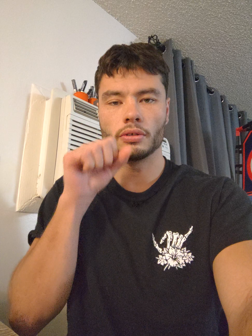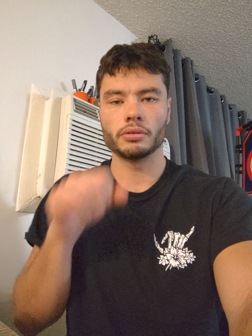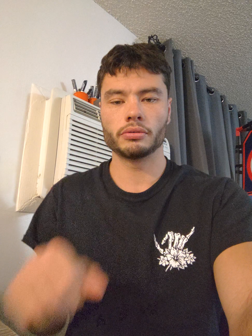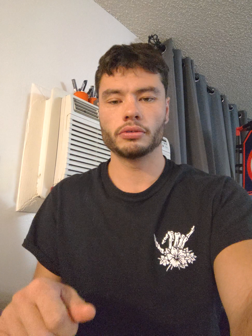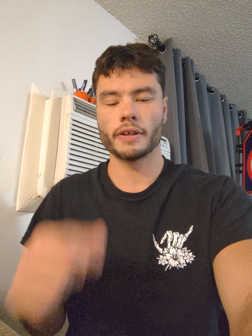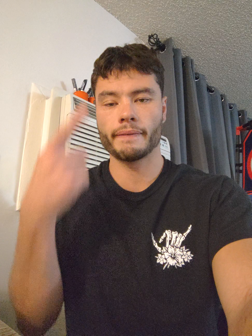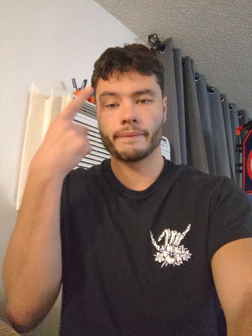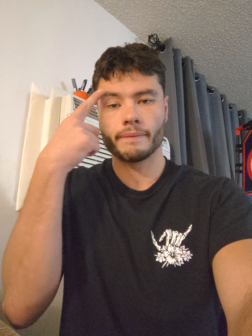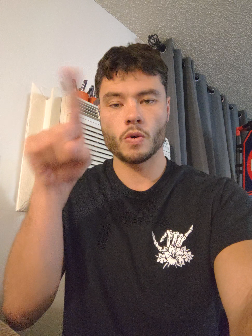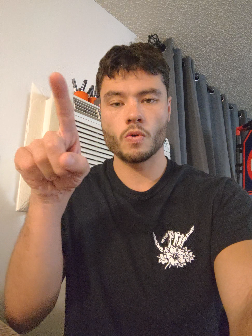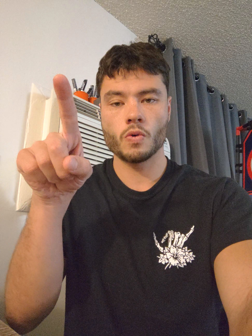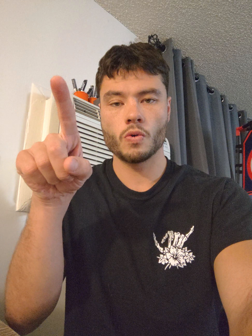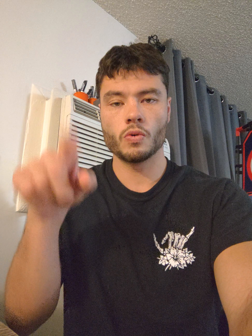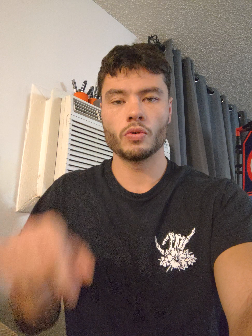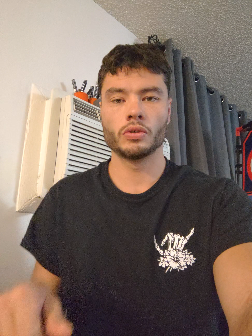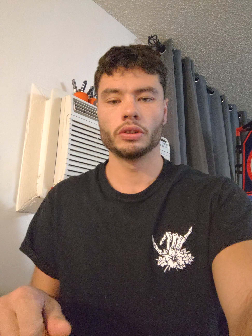for